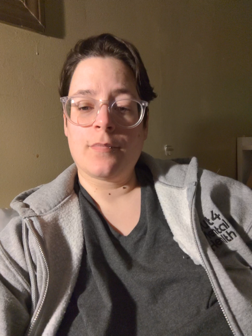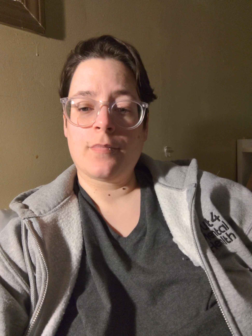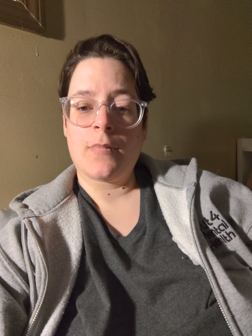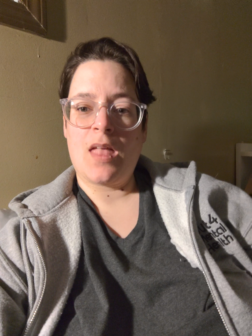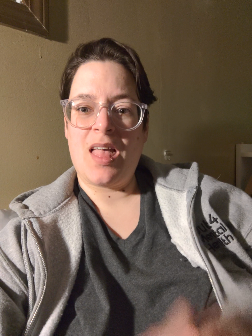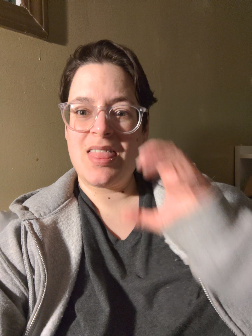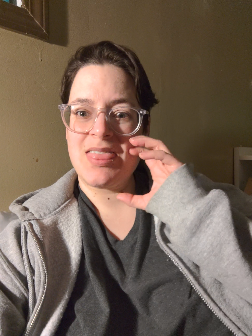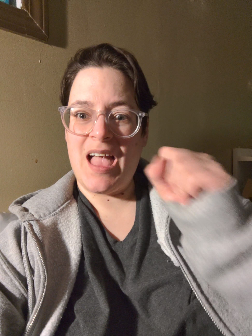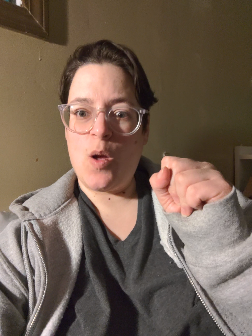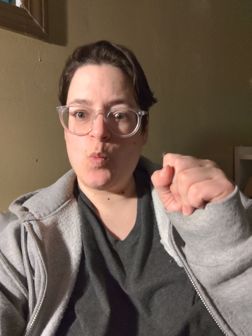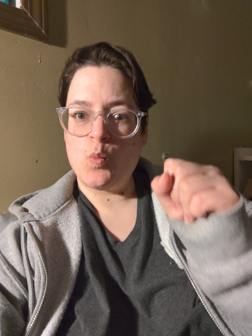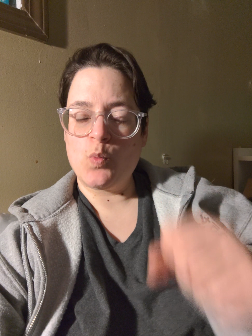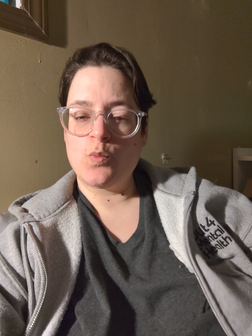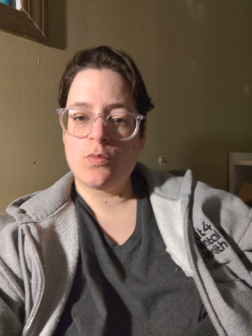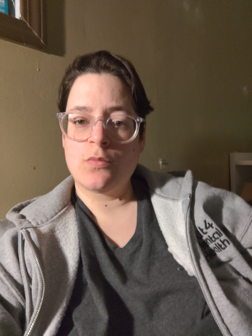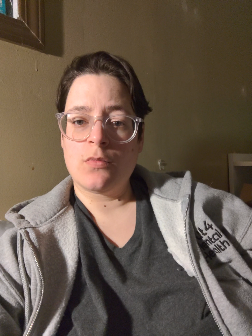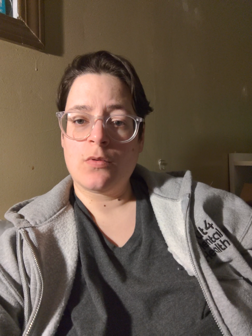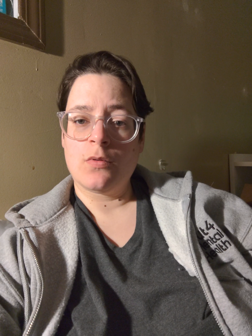loud